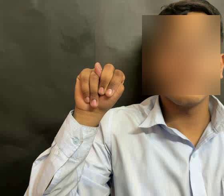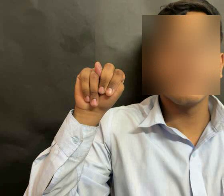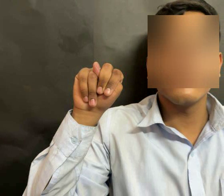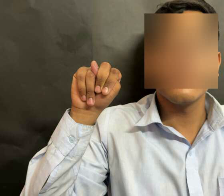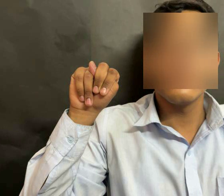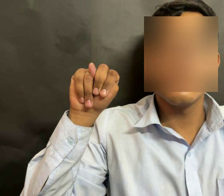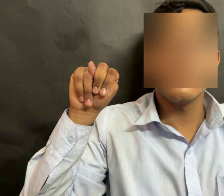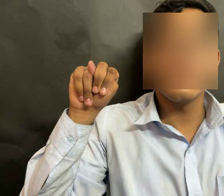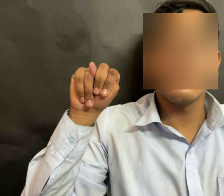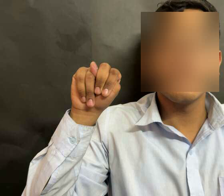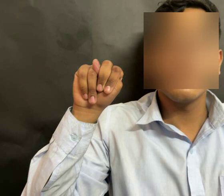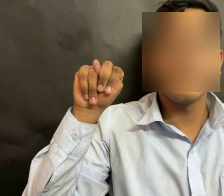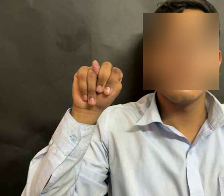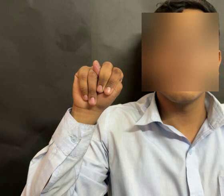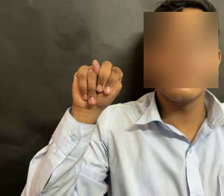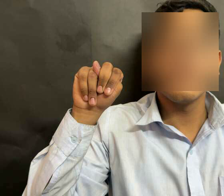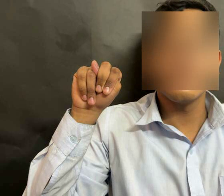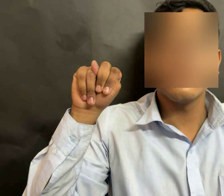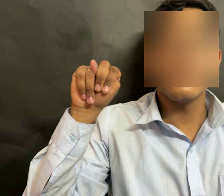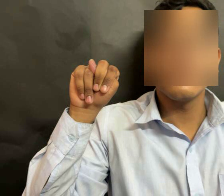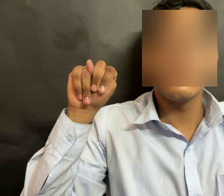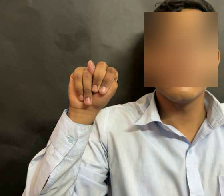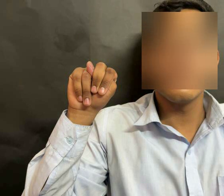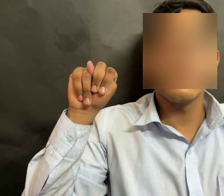N